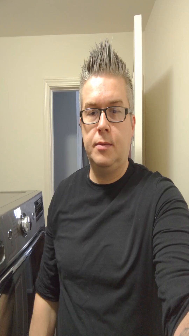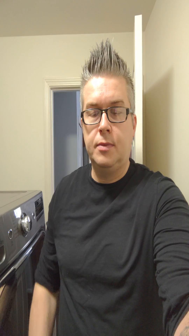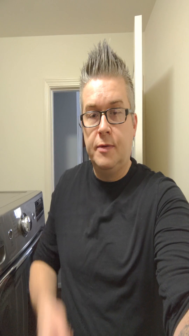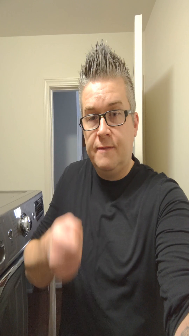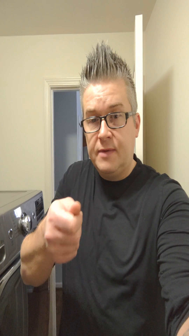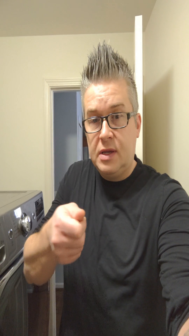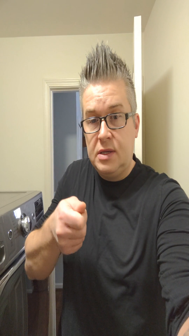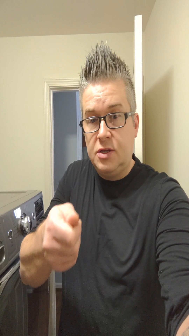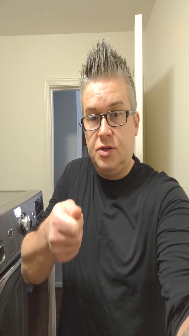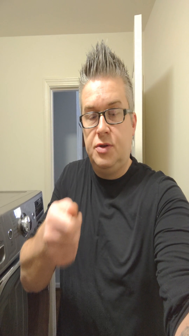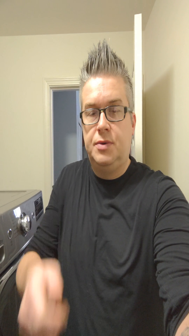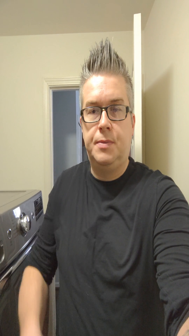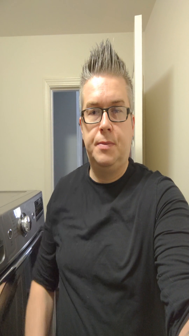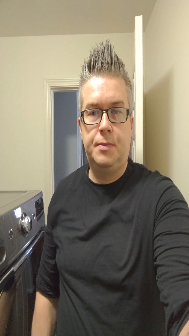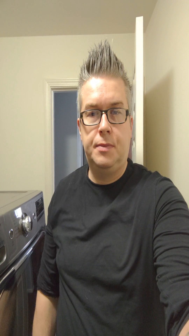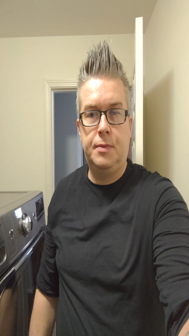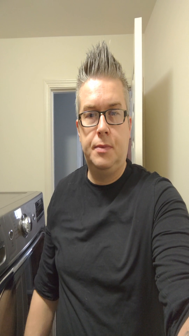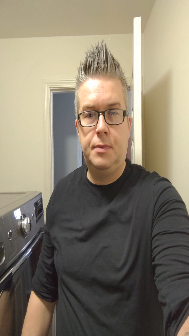vacuum